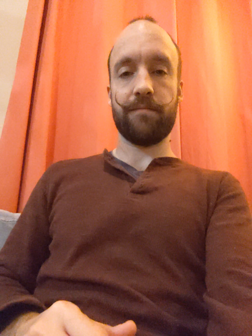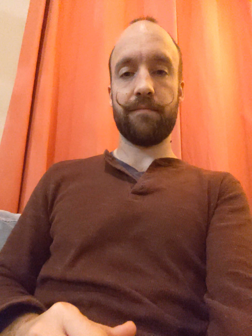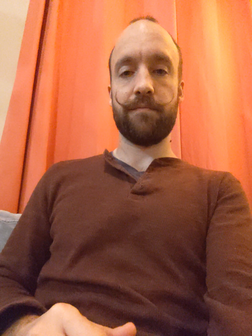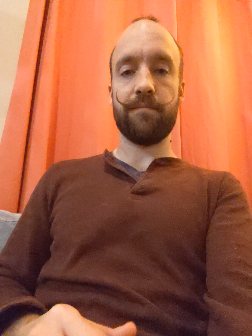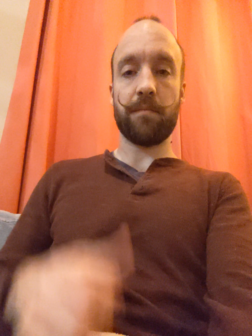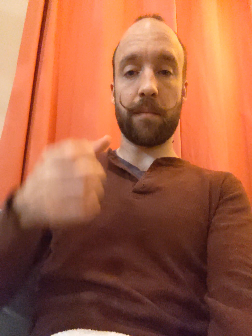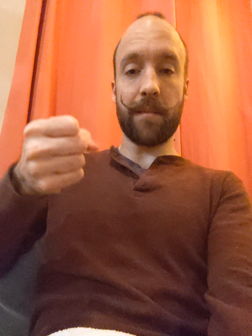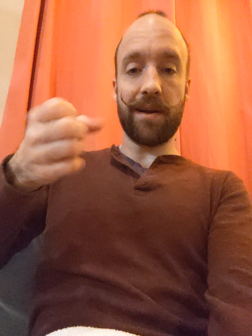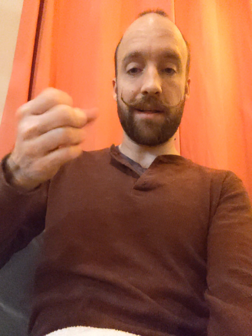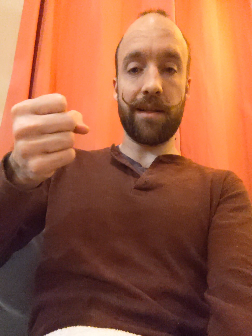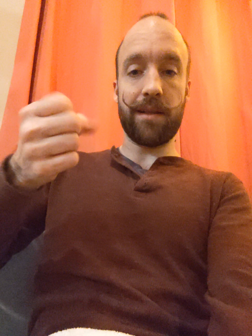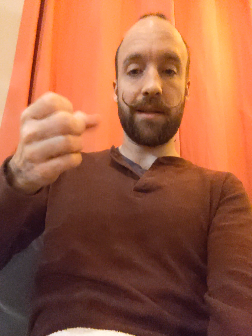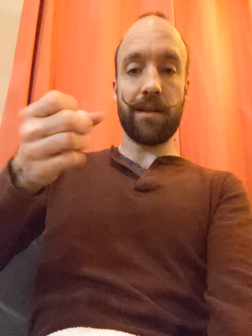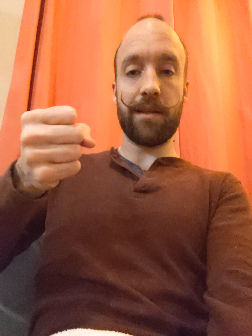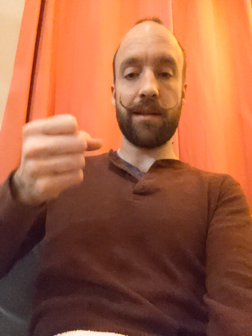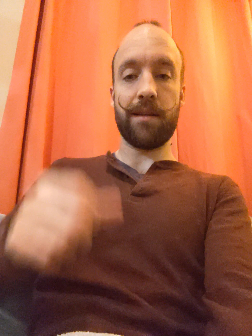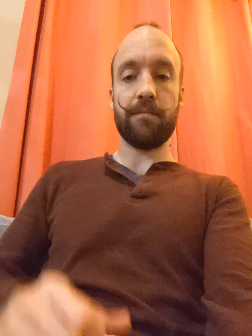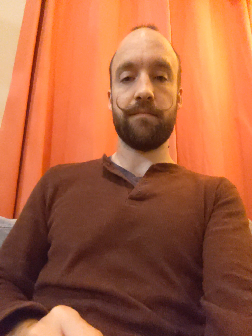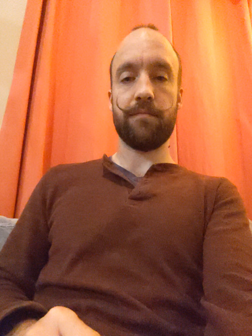milk